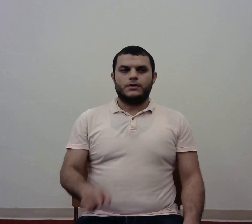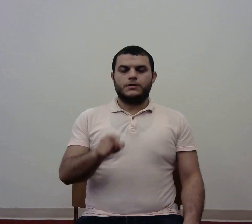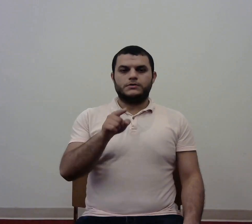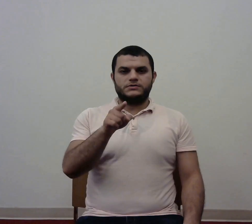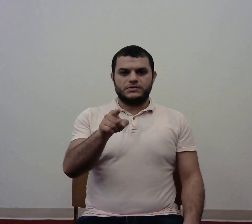sən